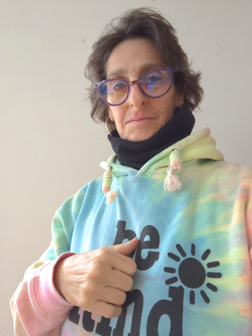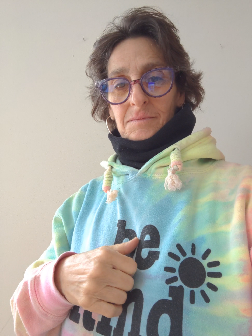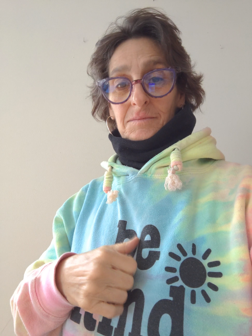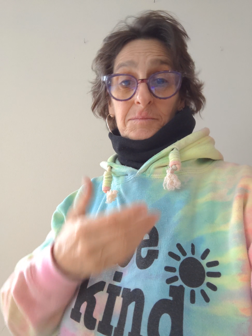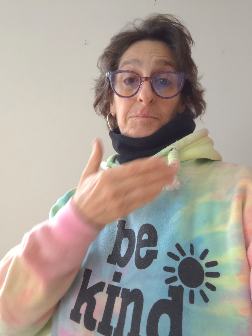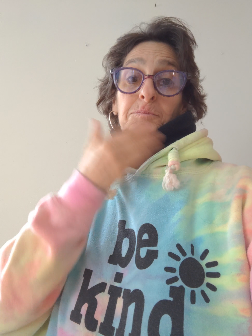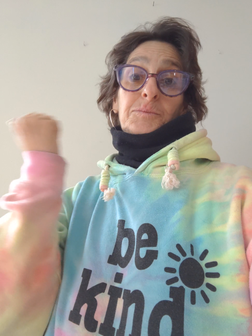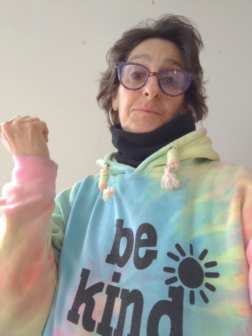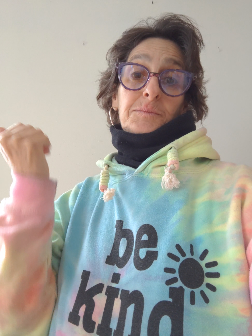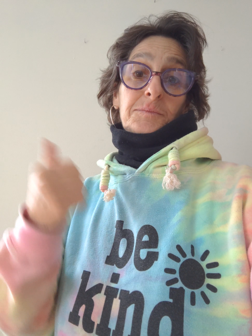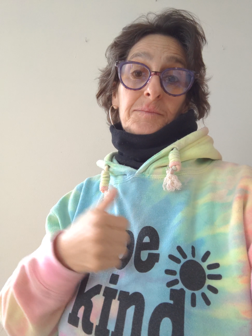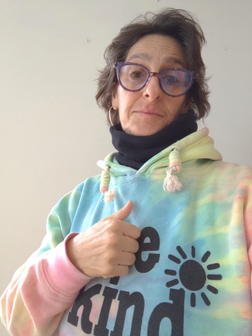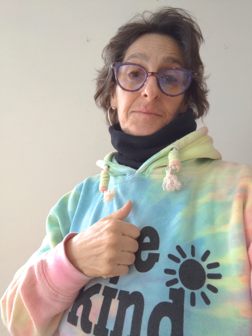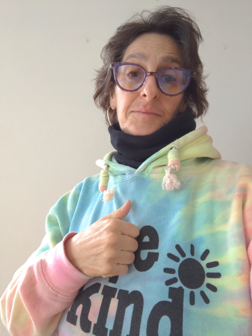better